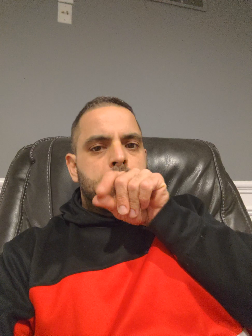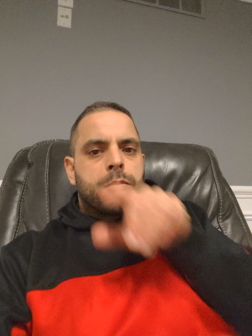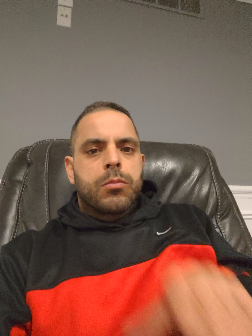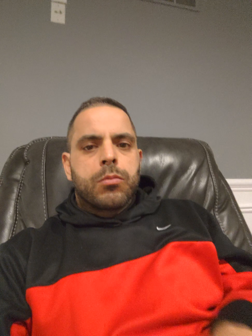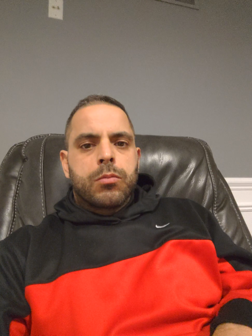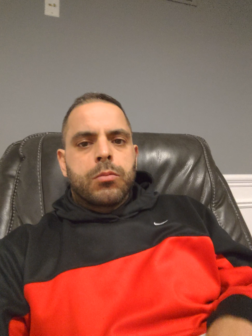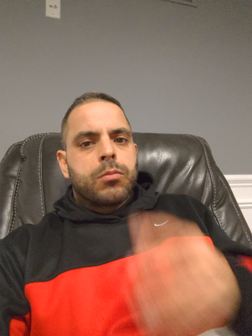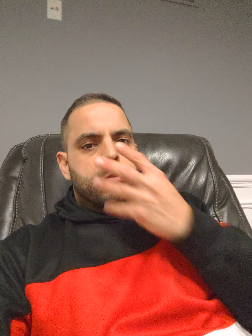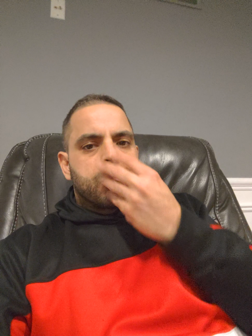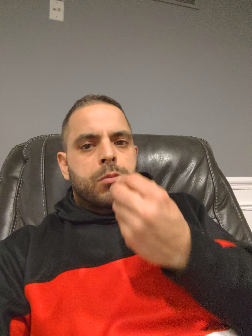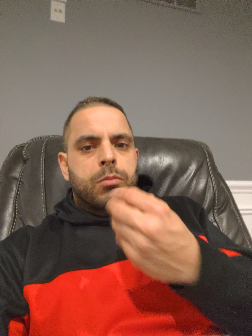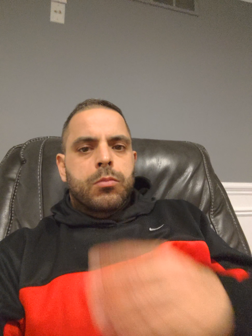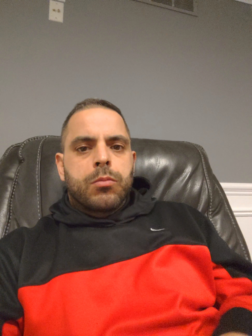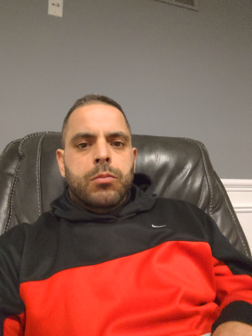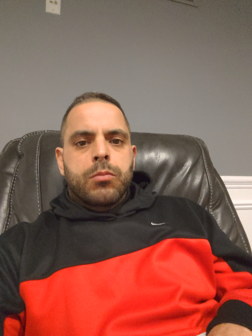wolf